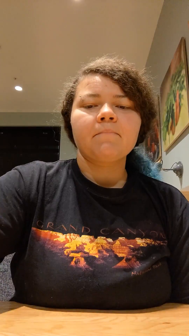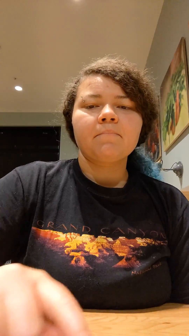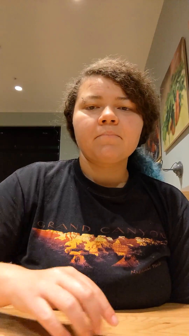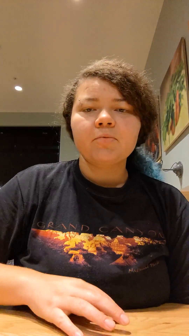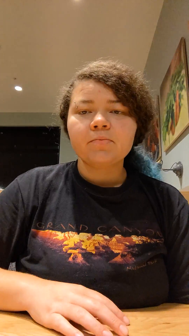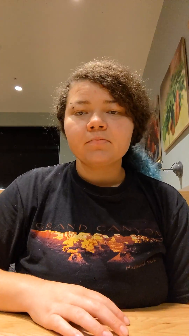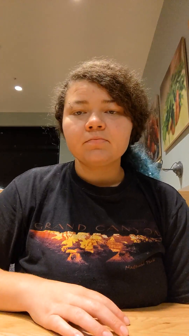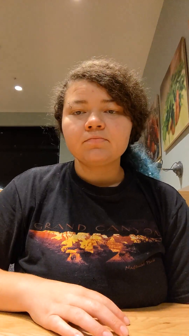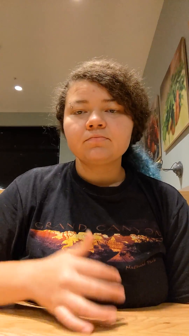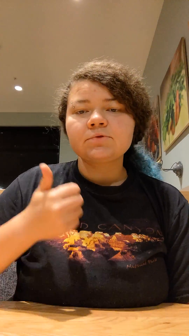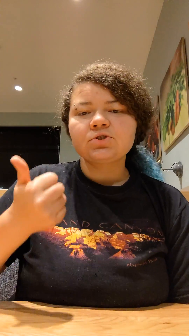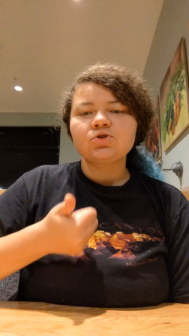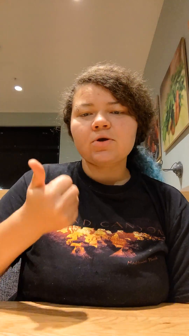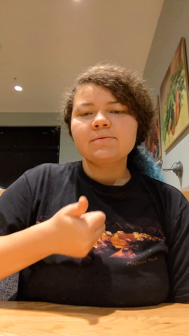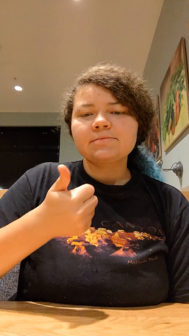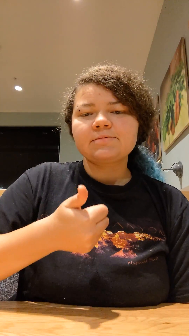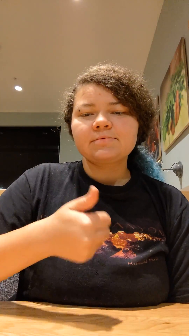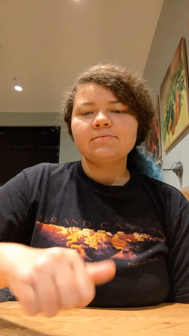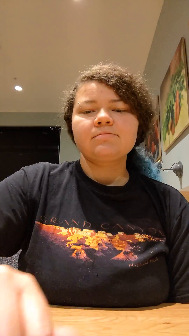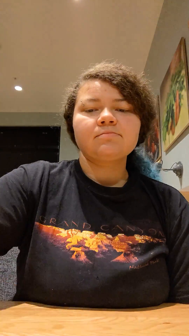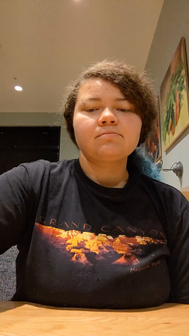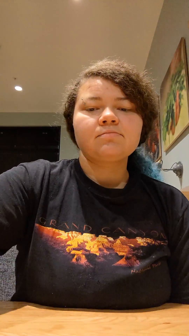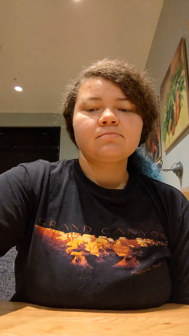chase